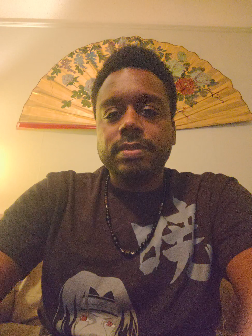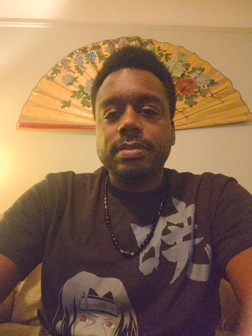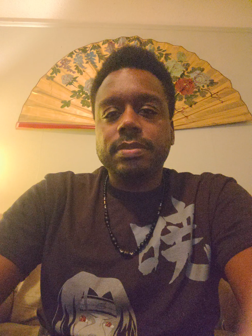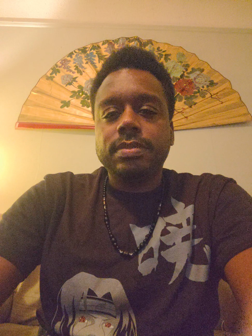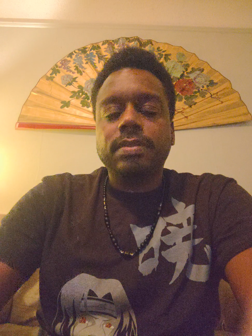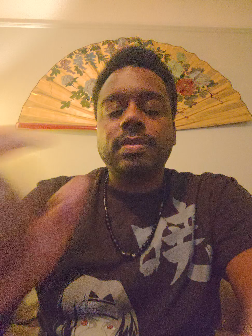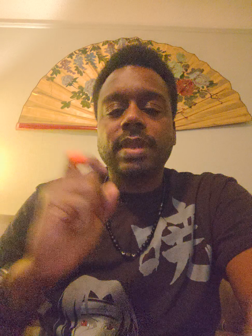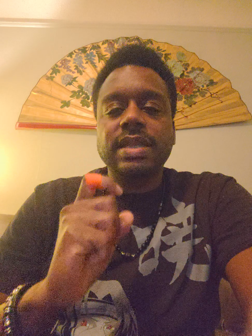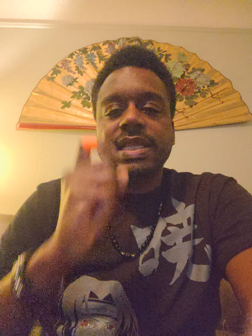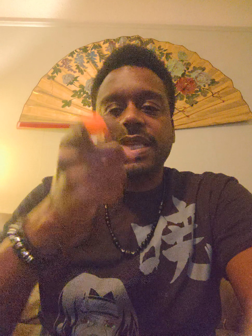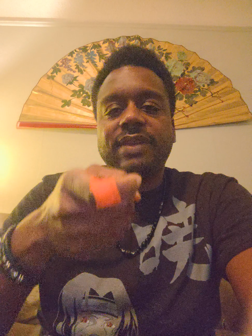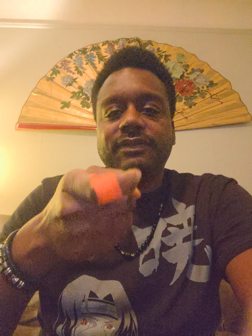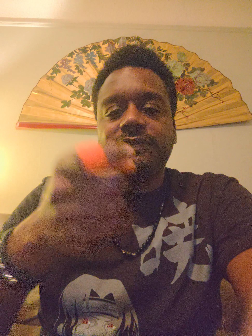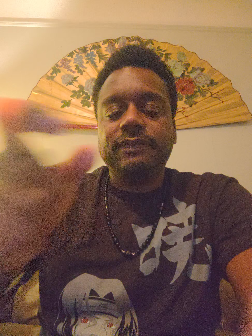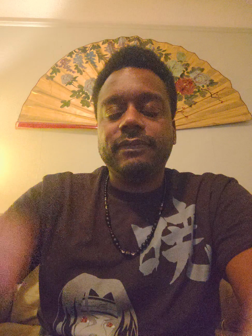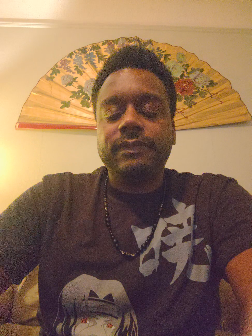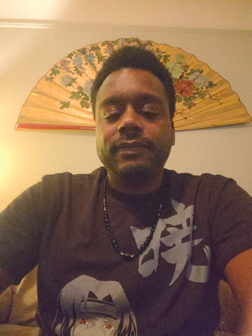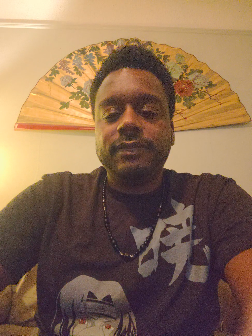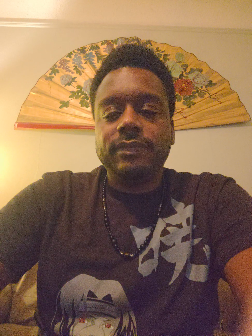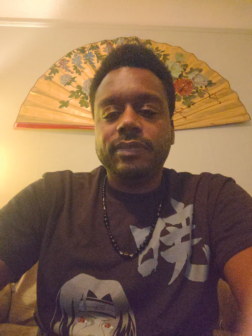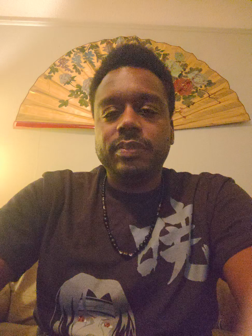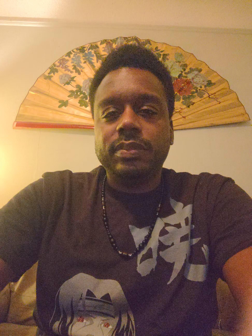gift